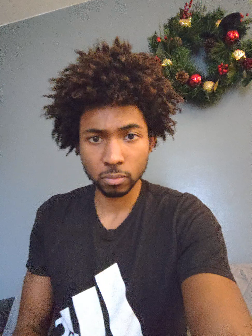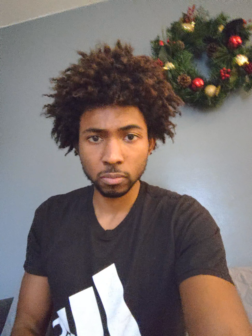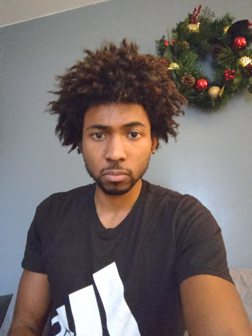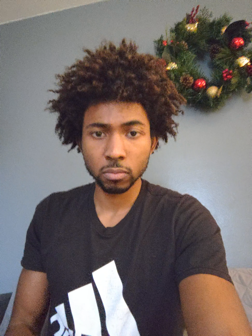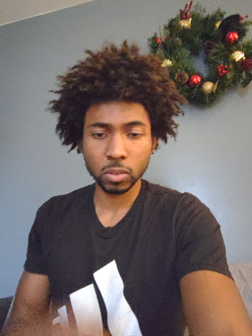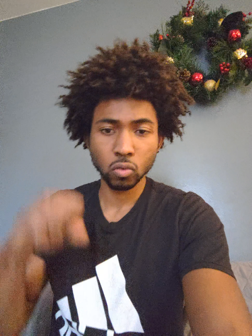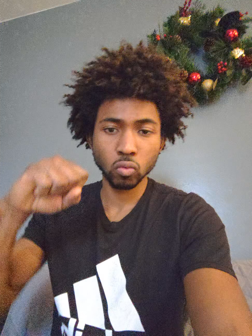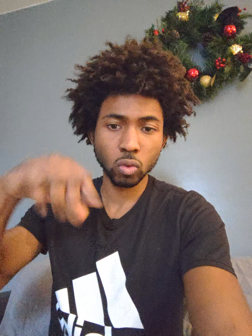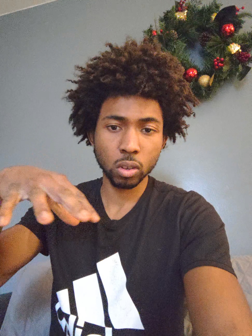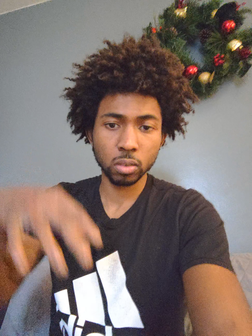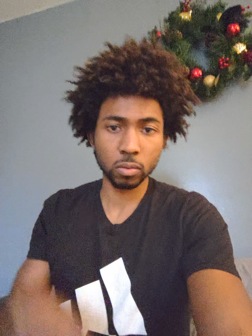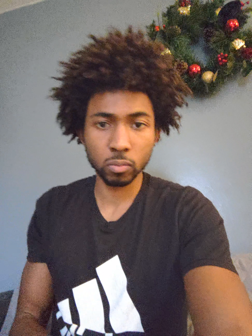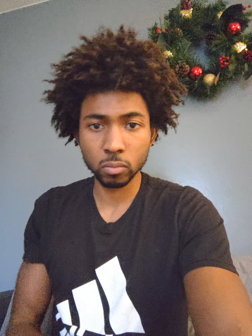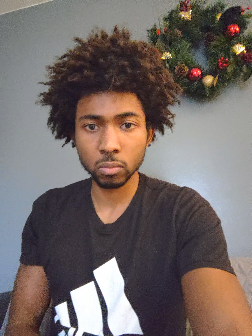drop